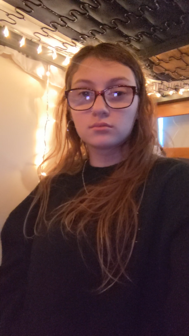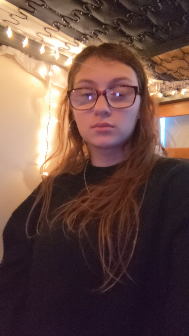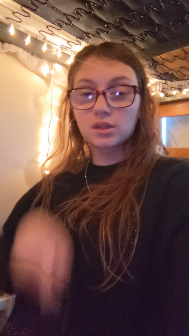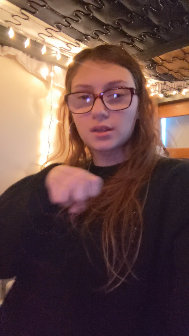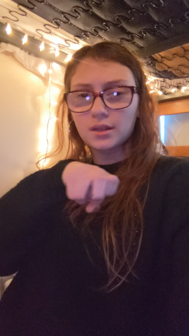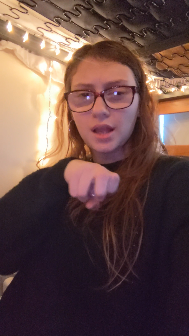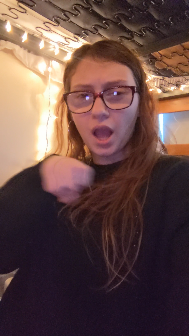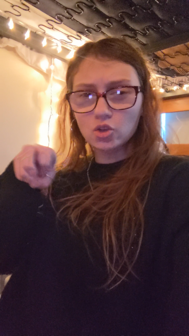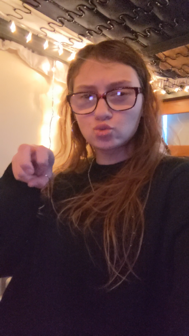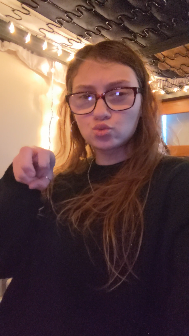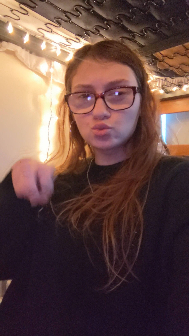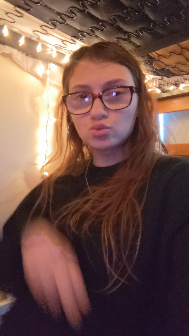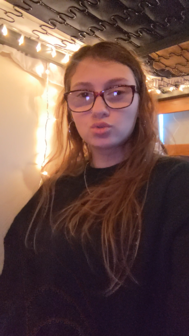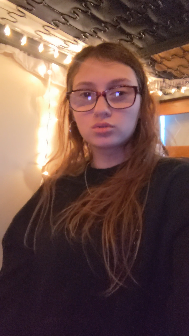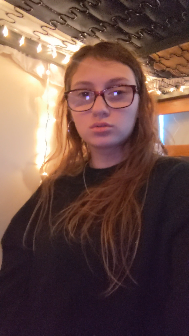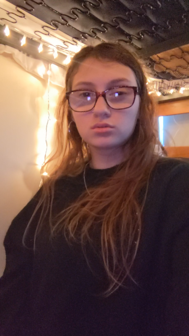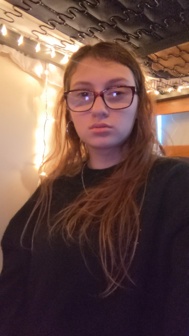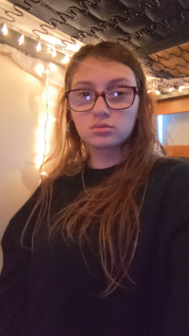couch